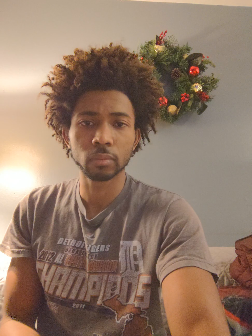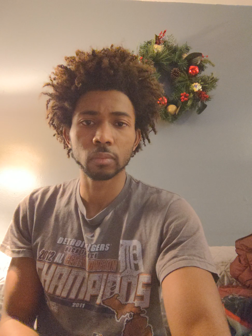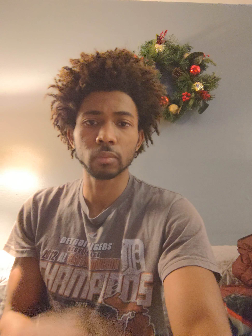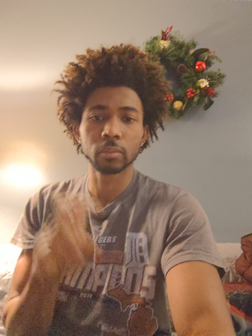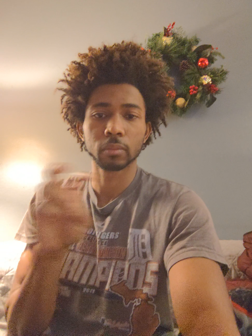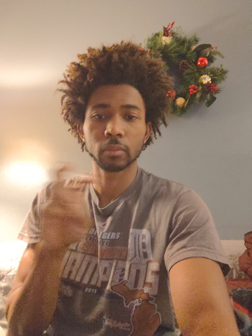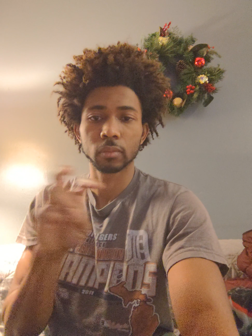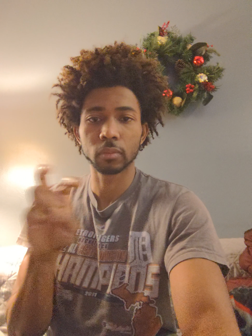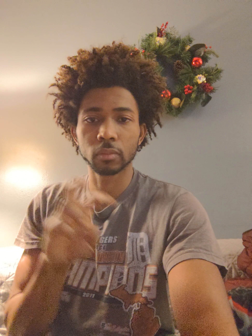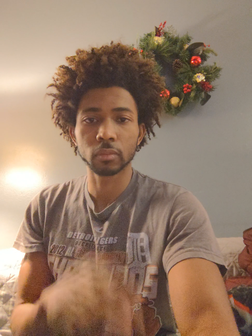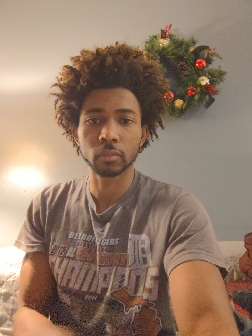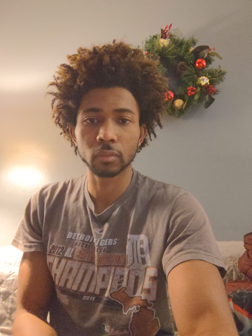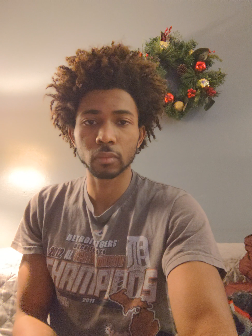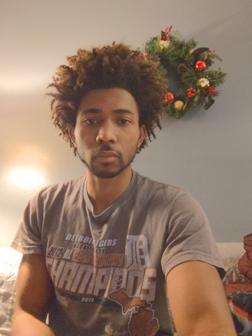pizza